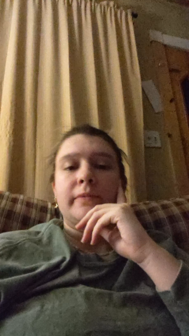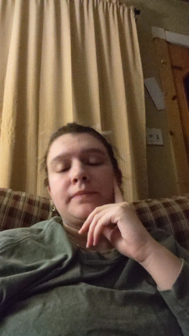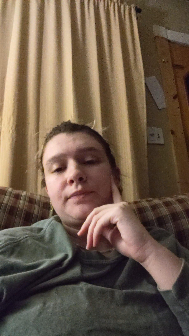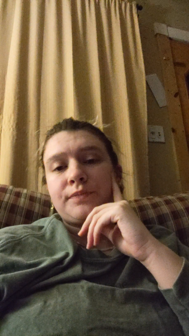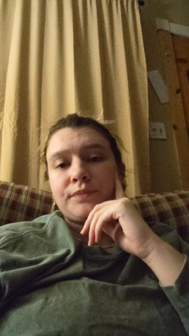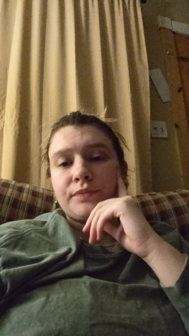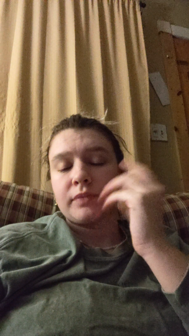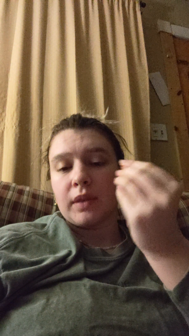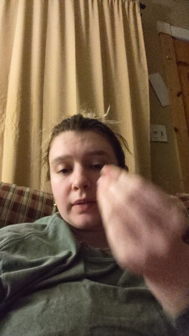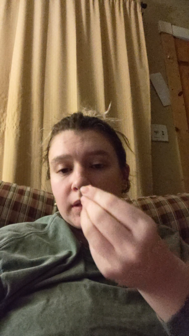feed